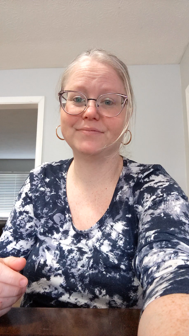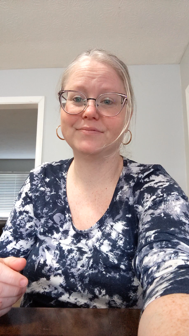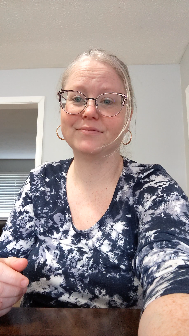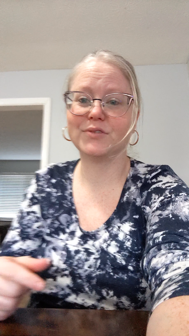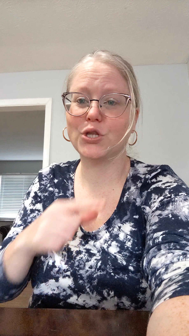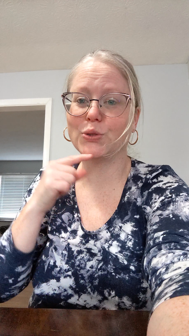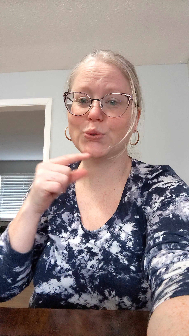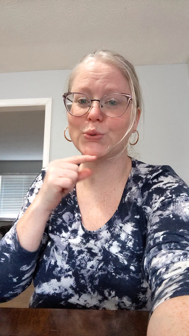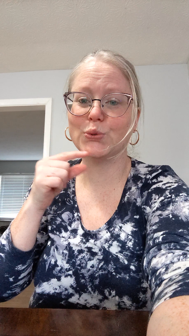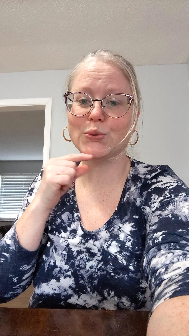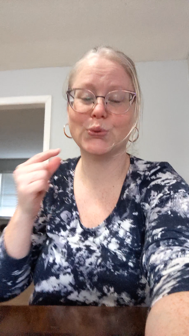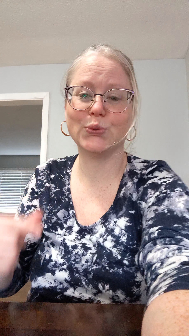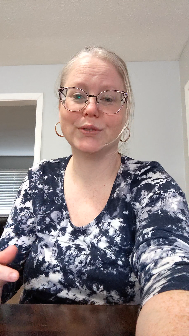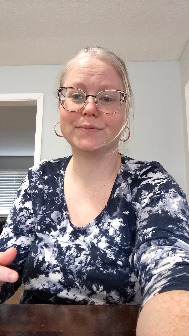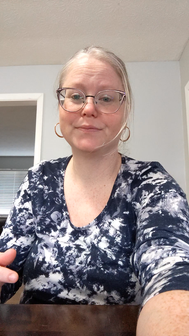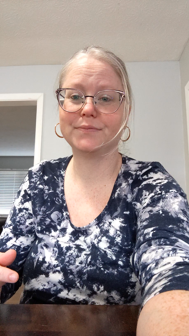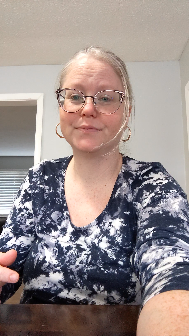glue